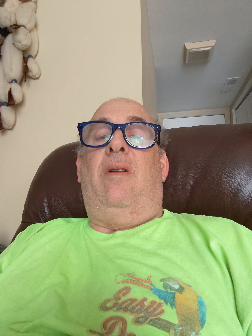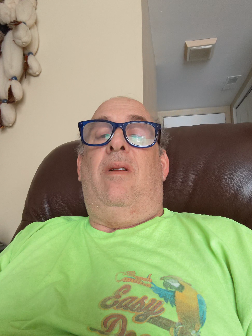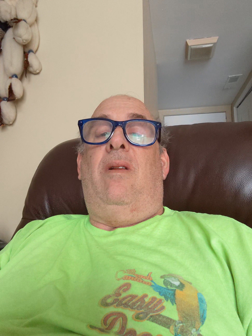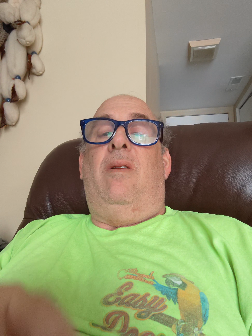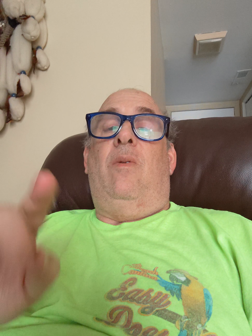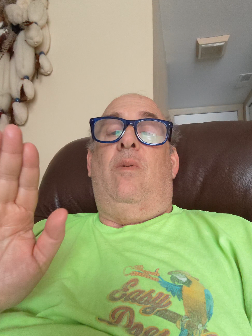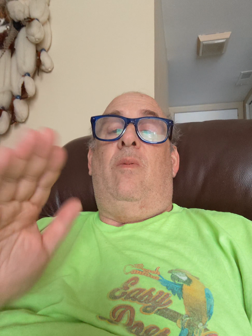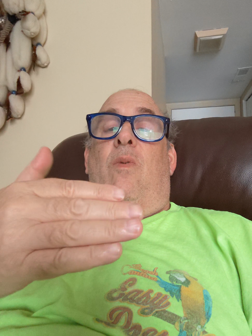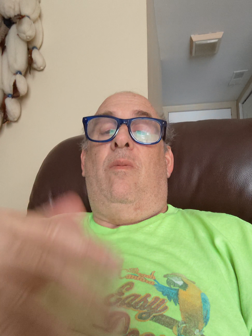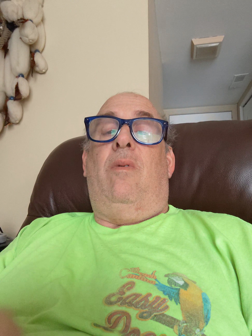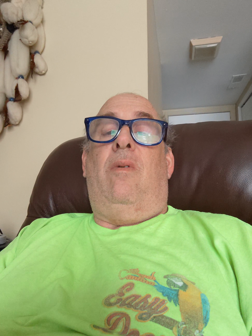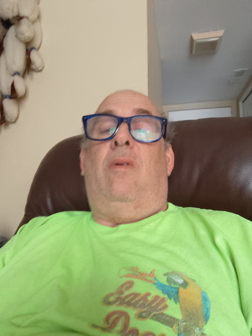room